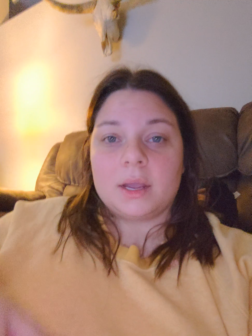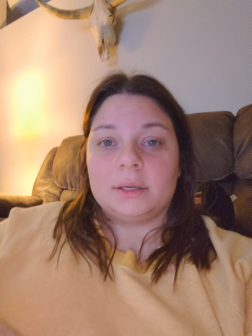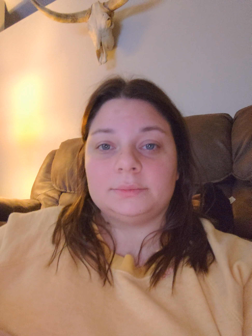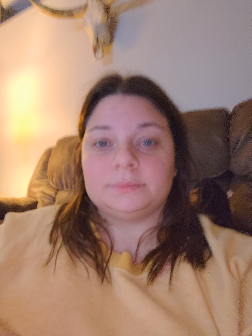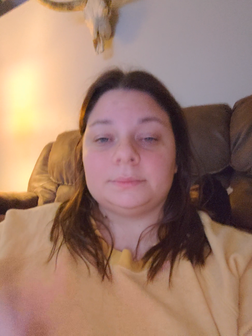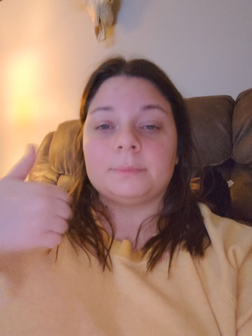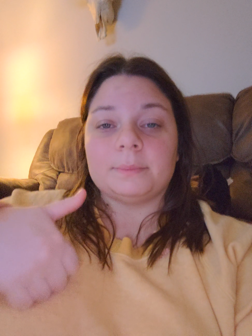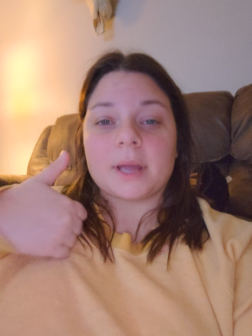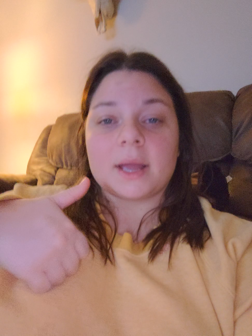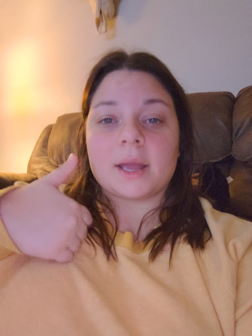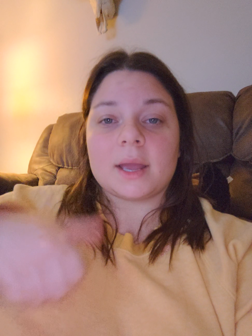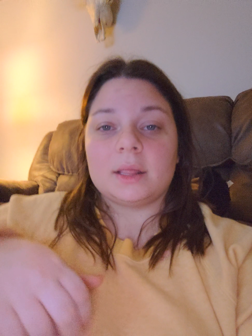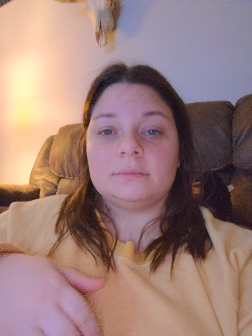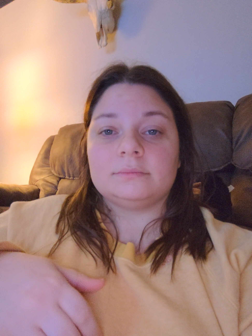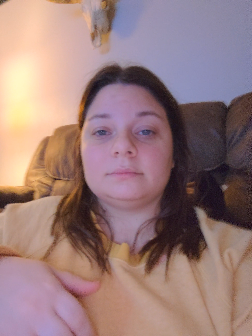bath